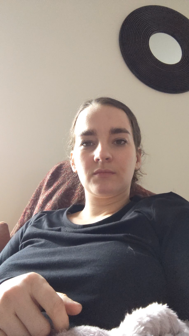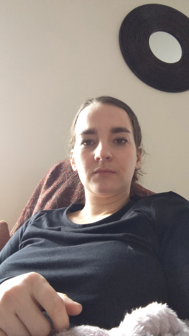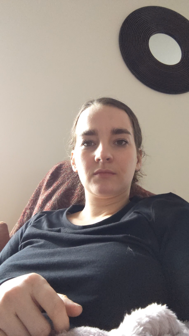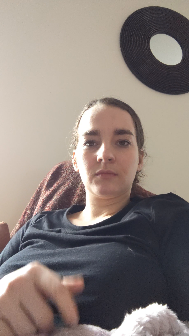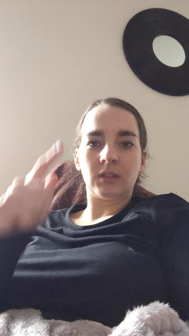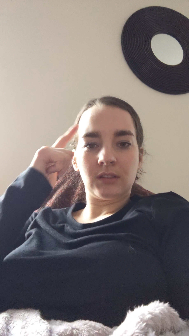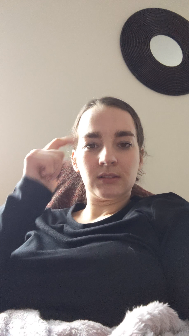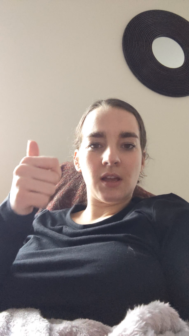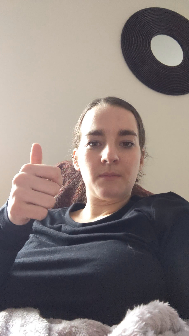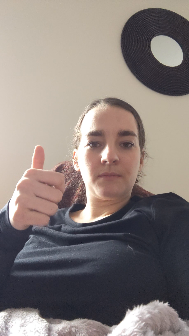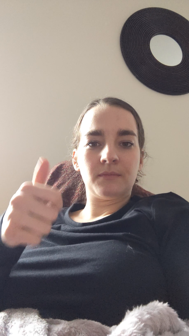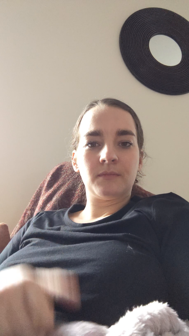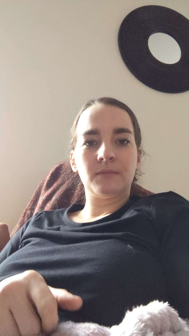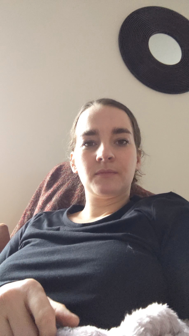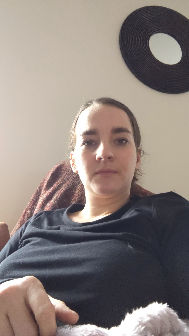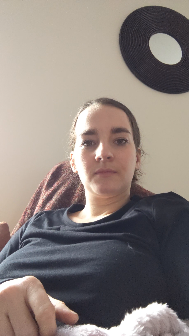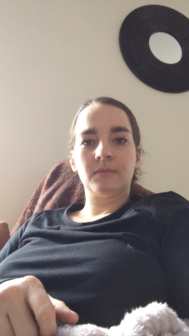dime